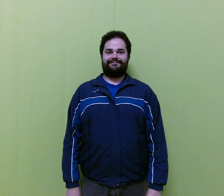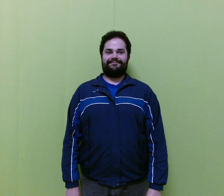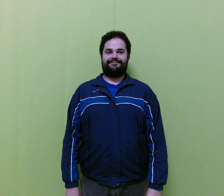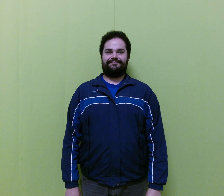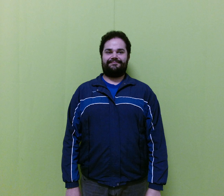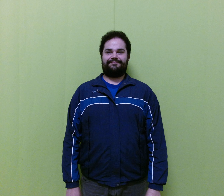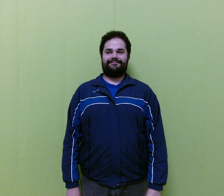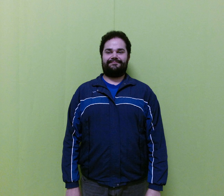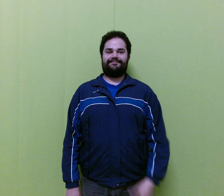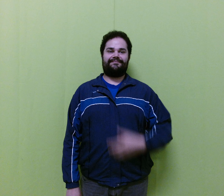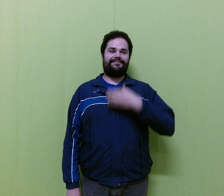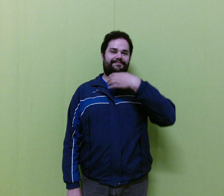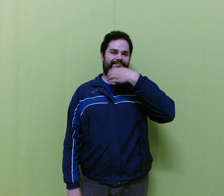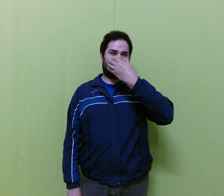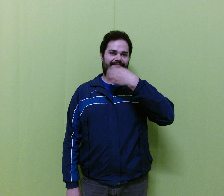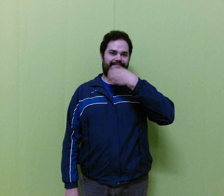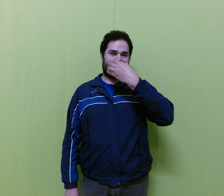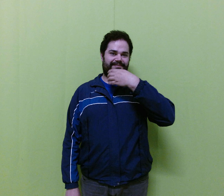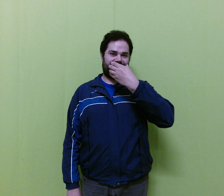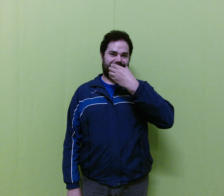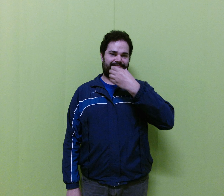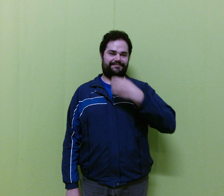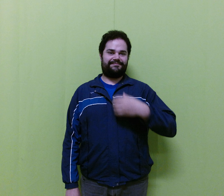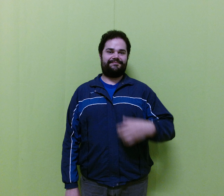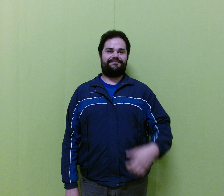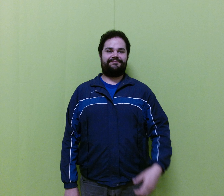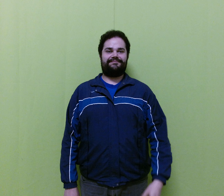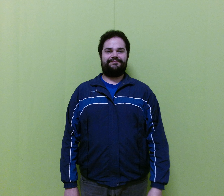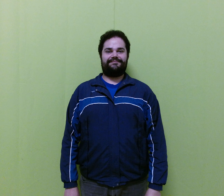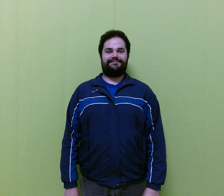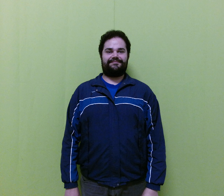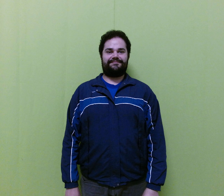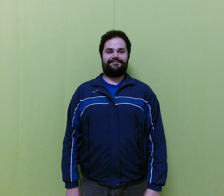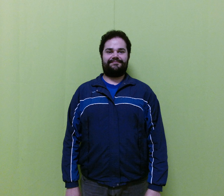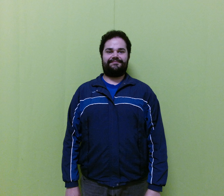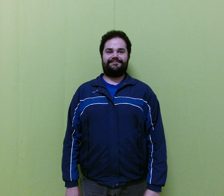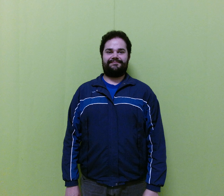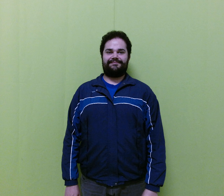maçã